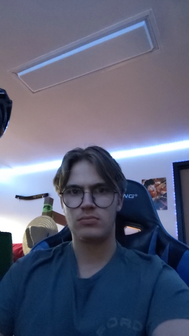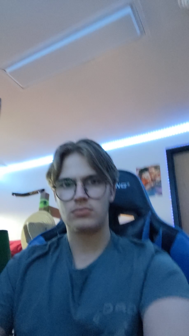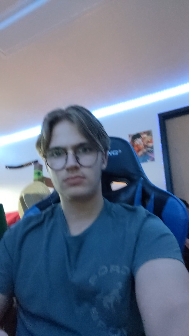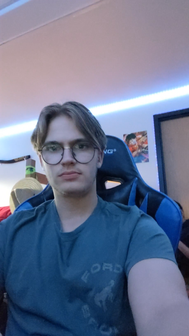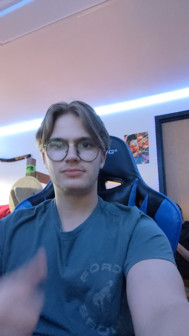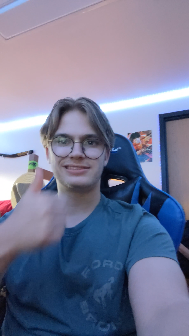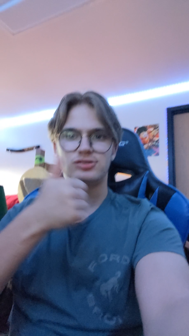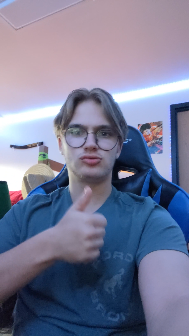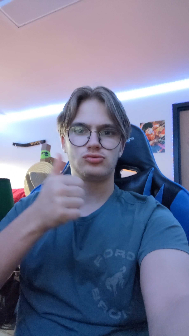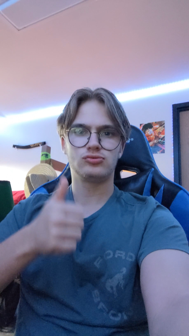each